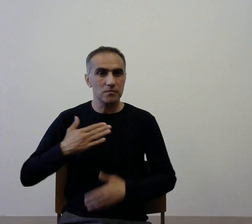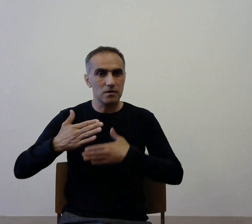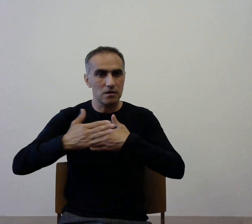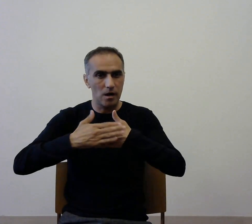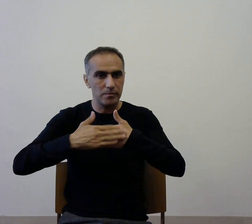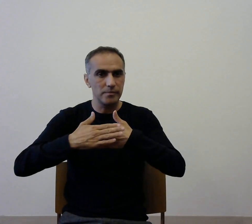qapı